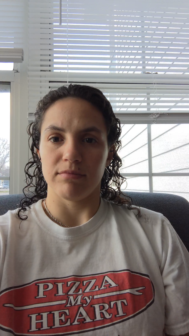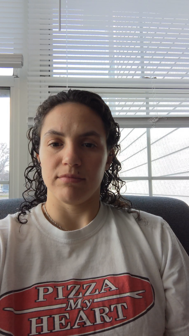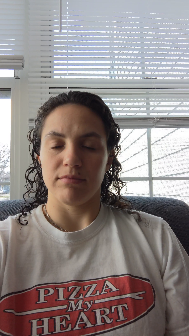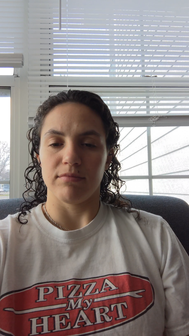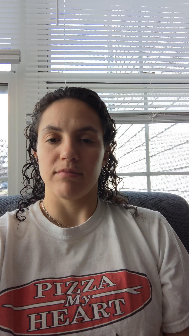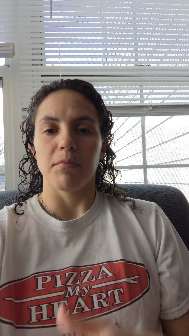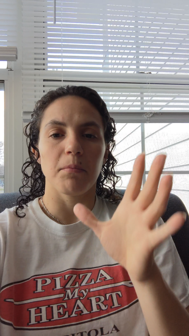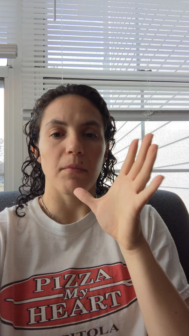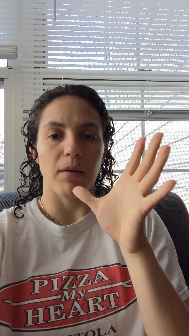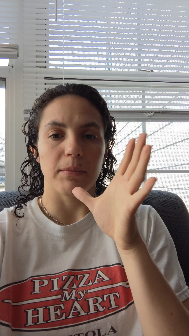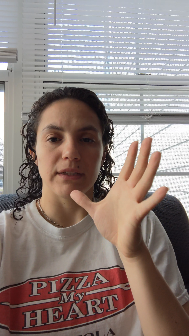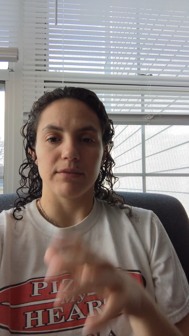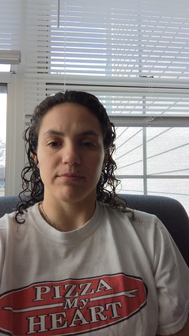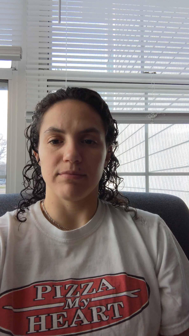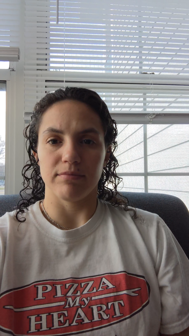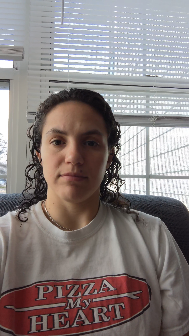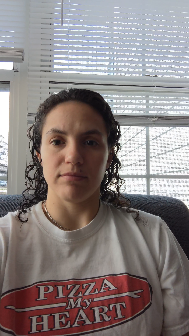mommy